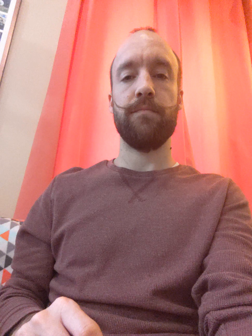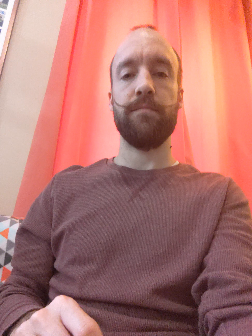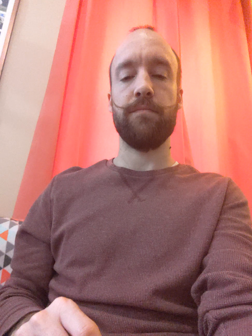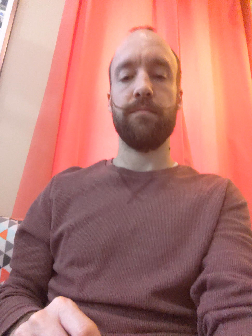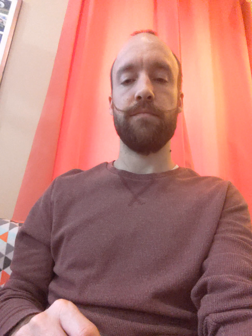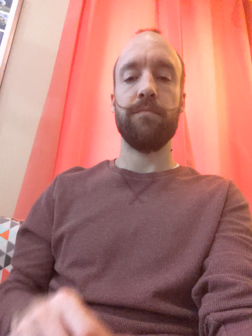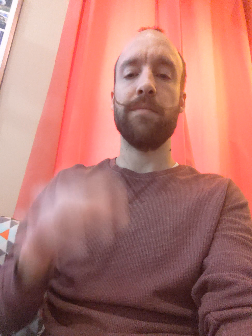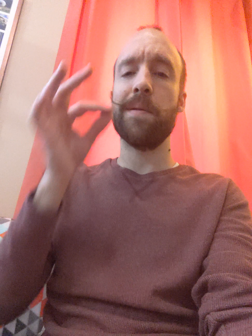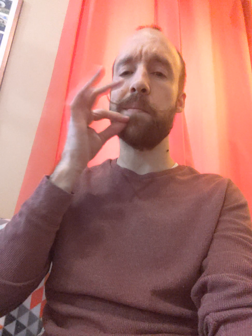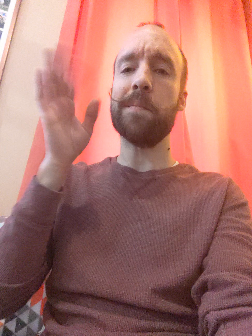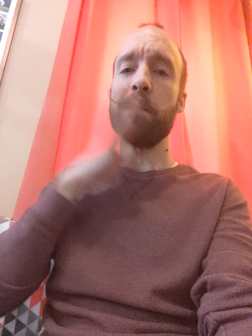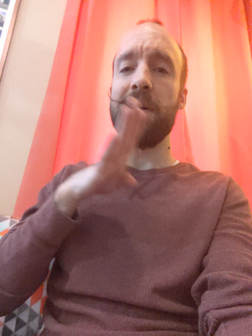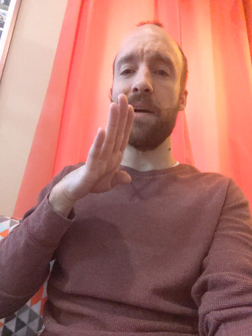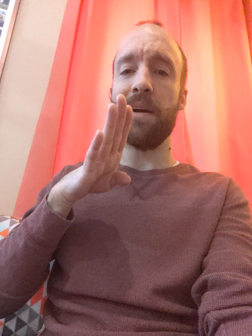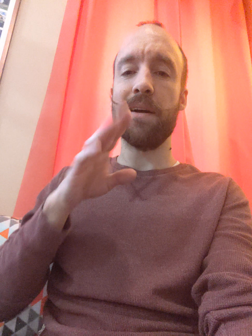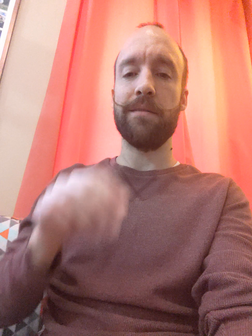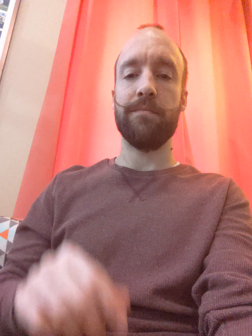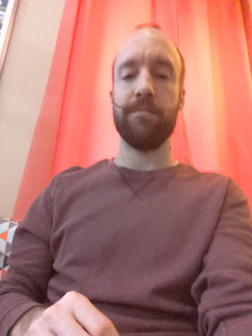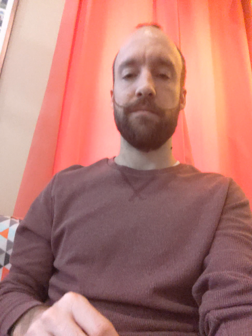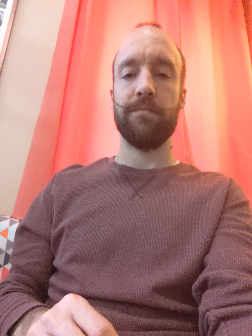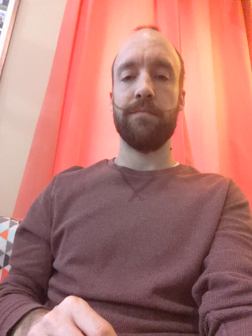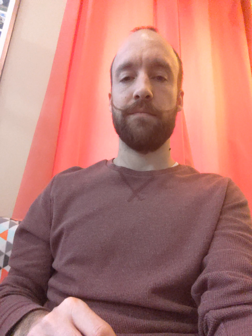bee